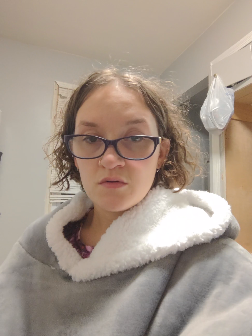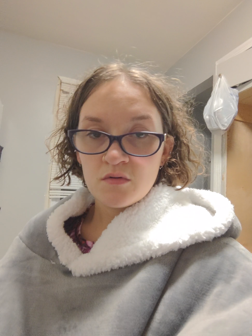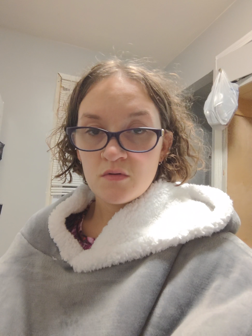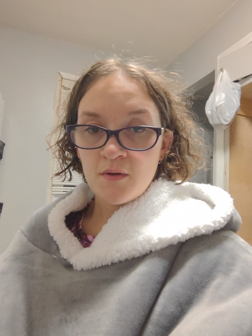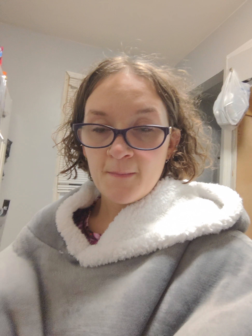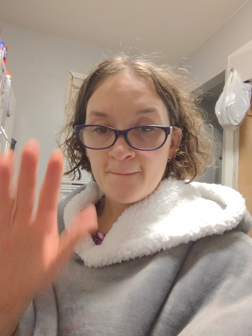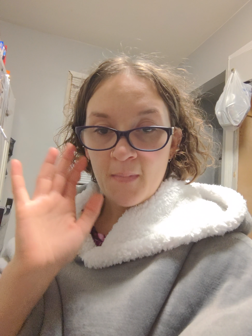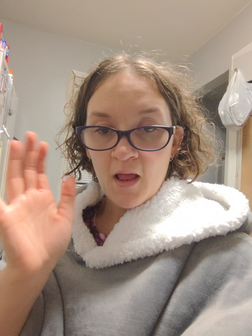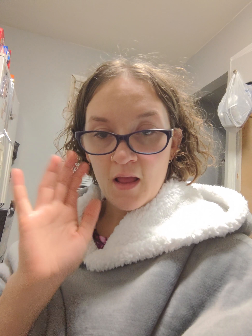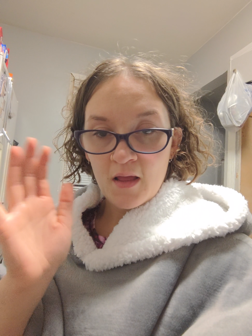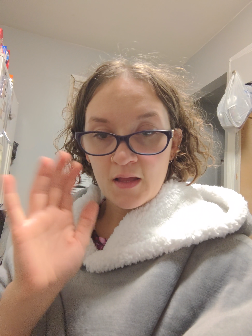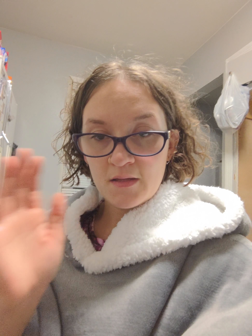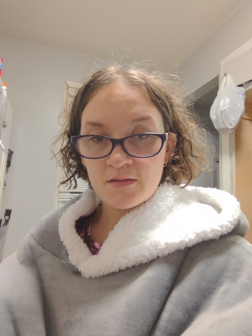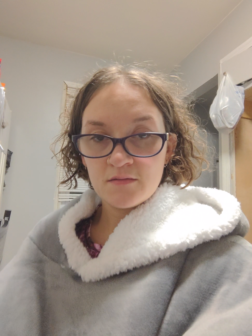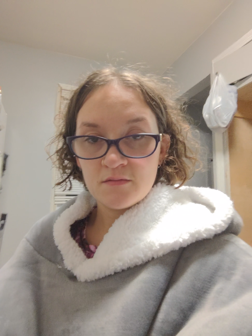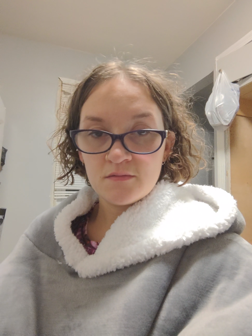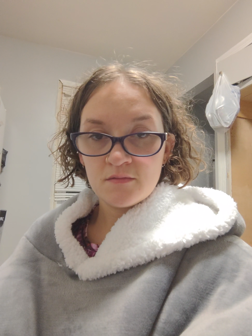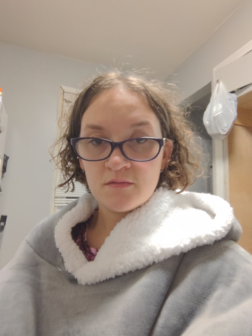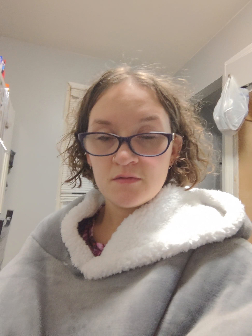bye